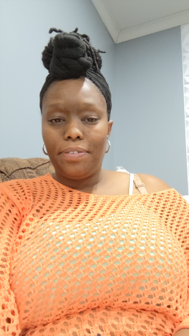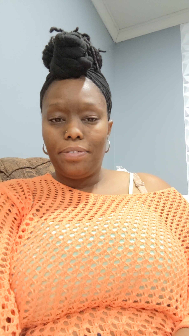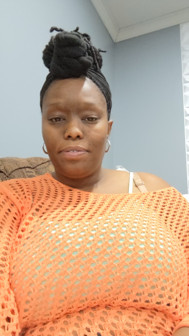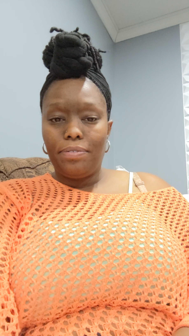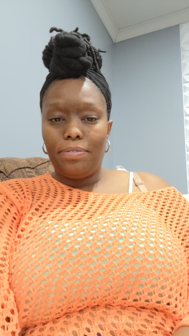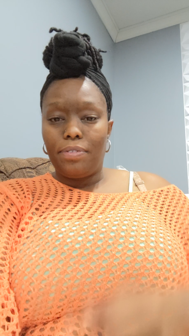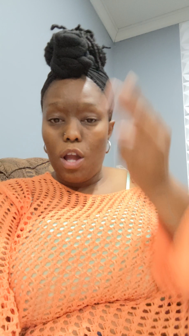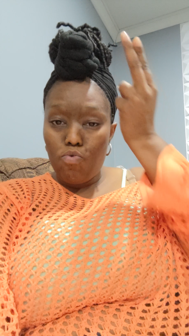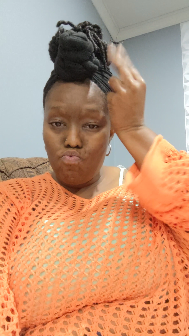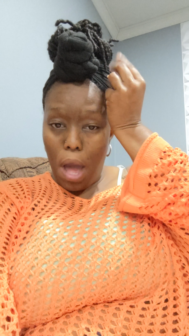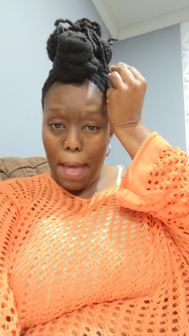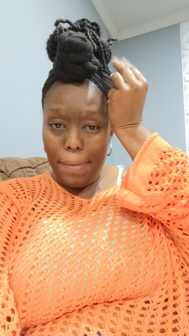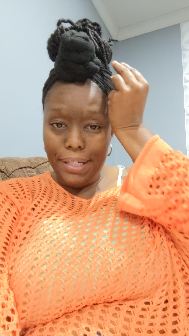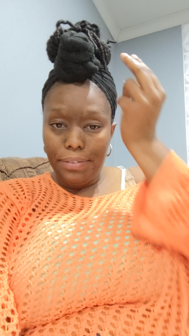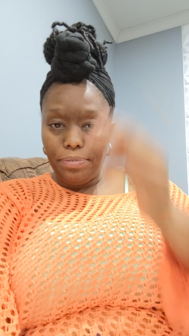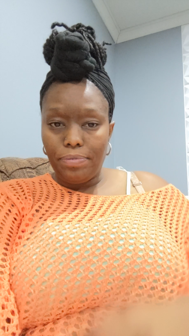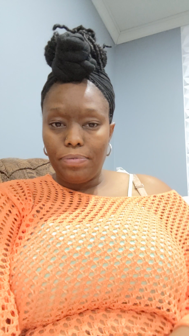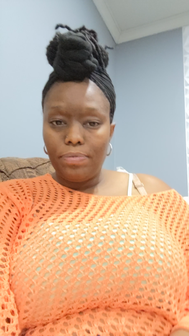rabbit